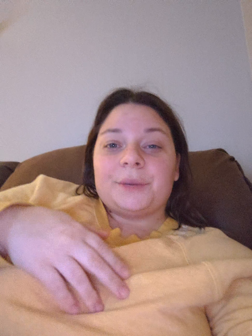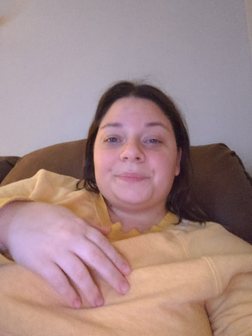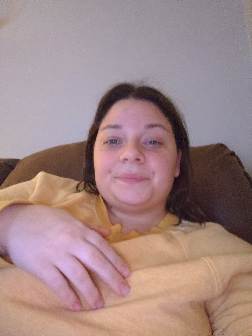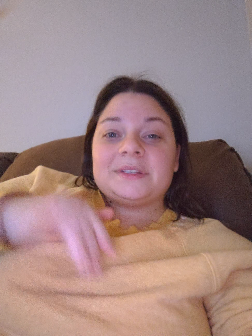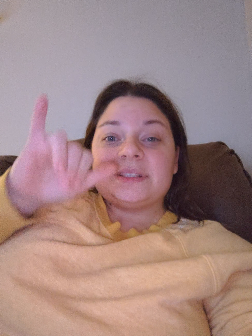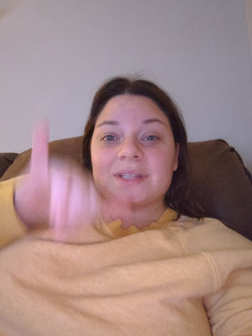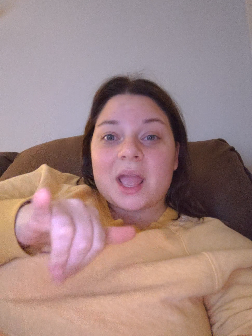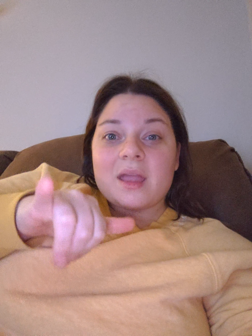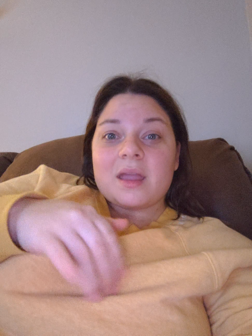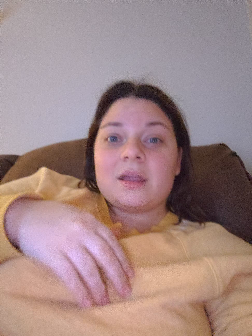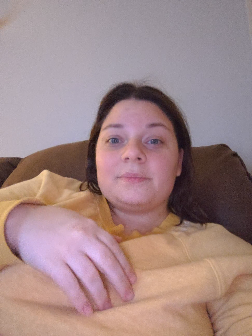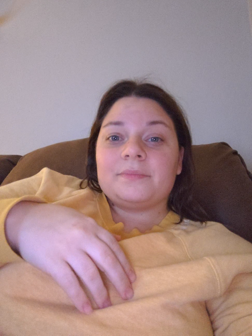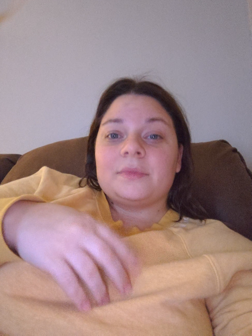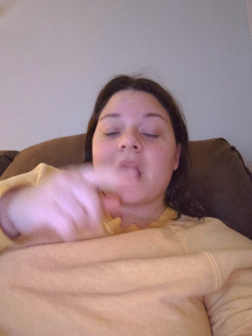stay